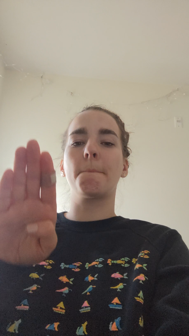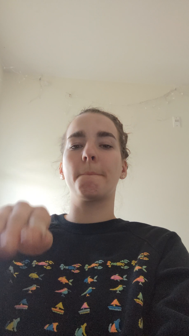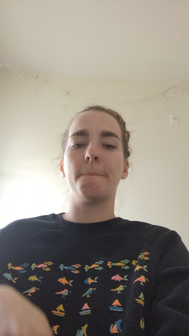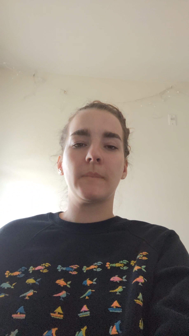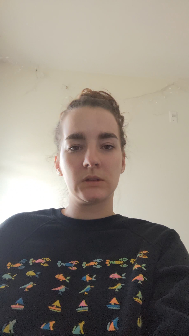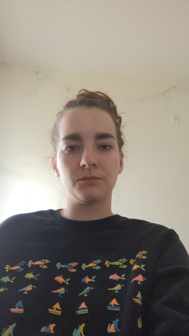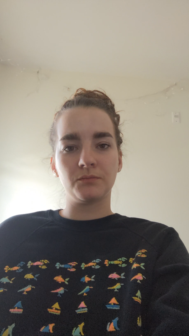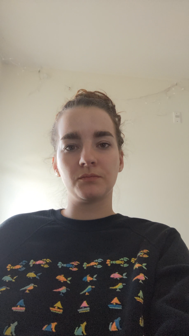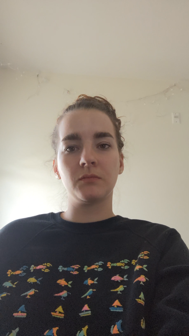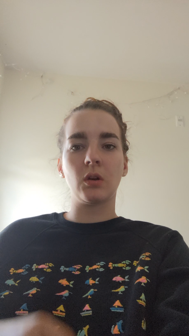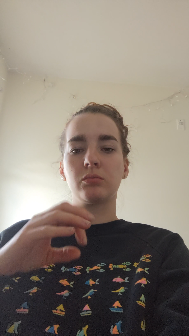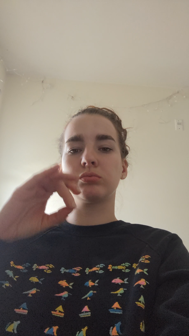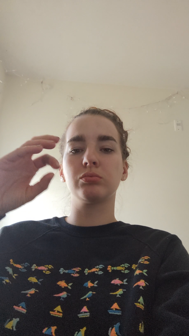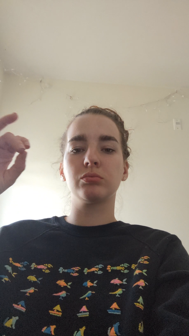bubbles